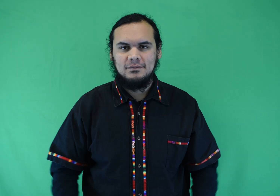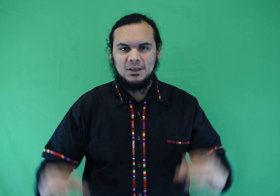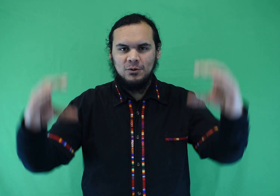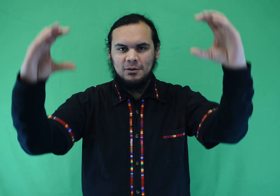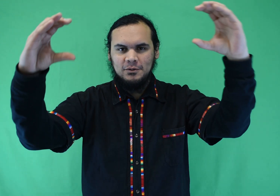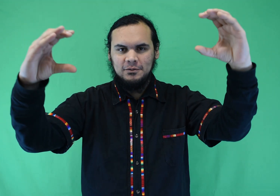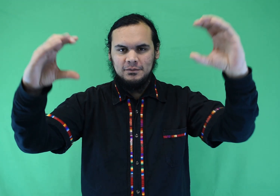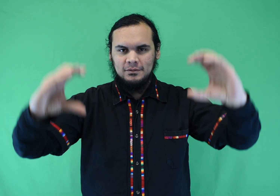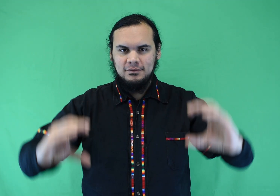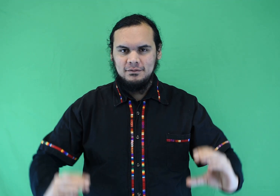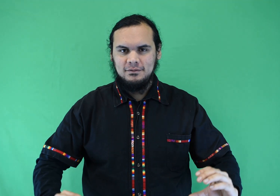cuerpo